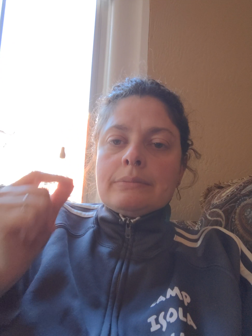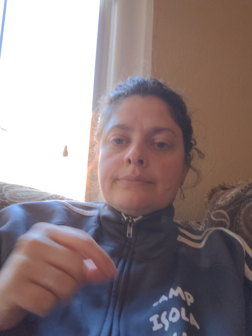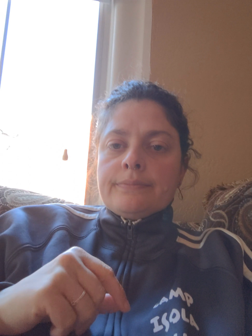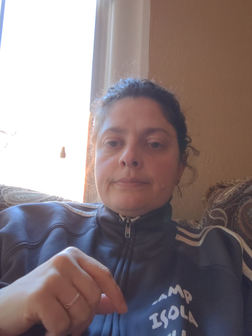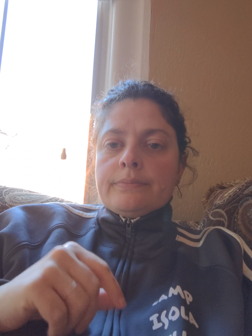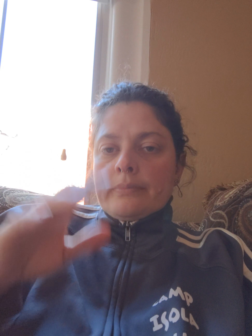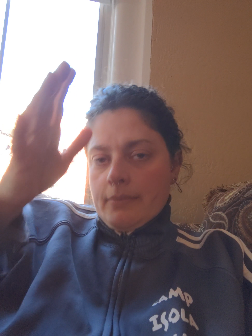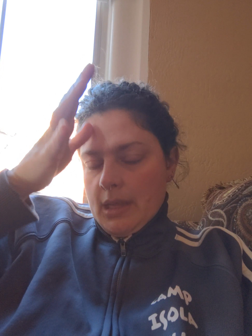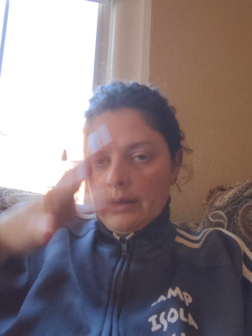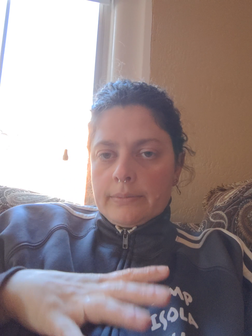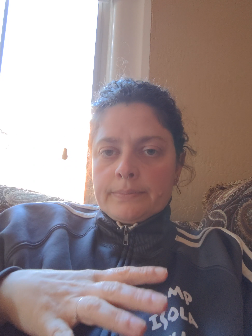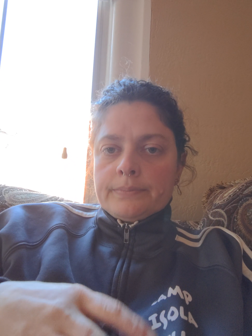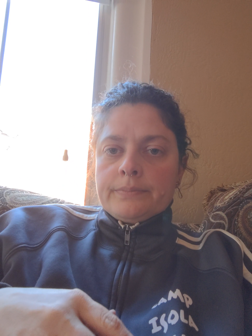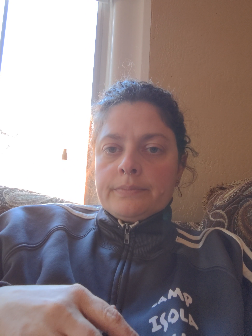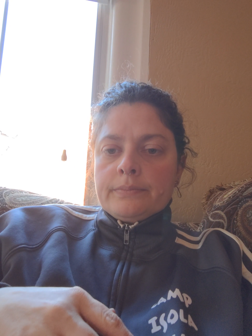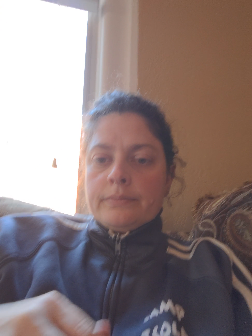man